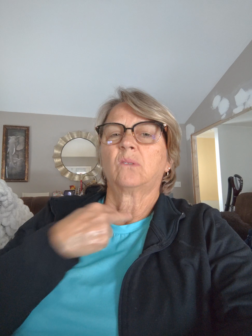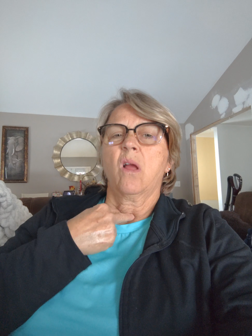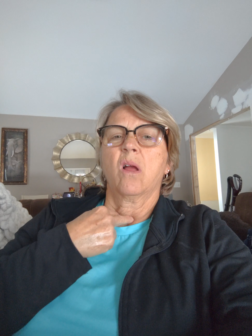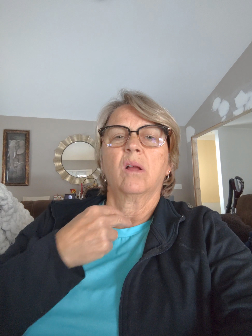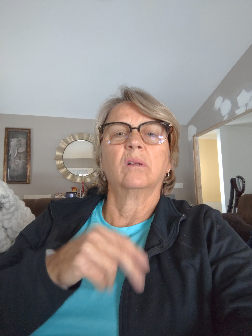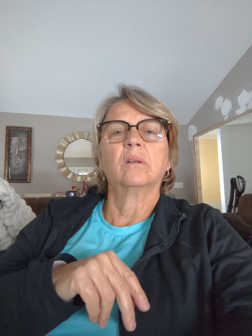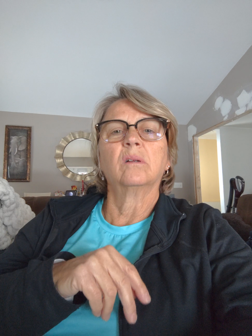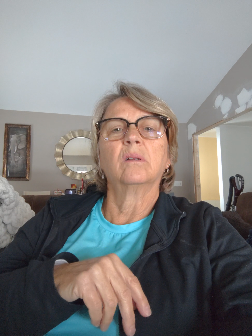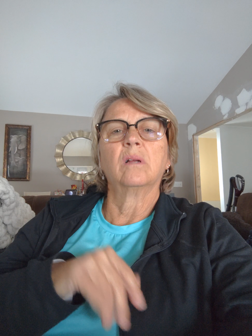stuck